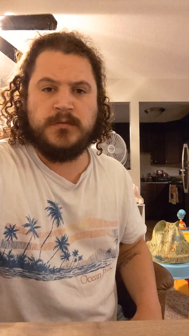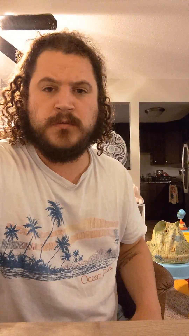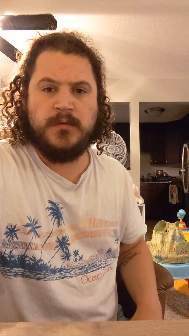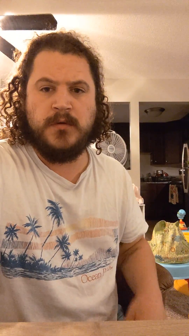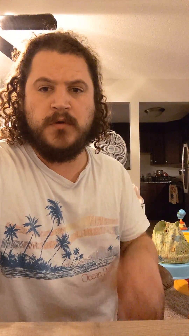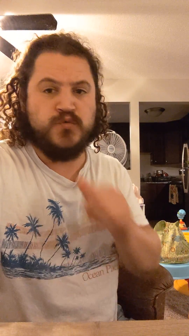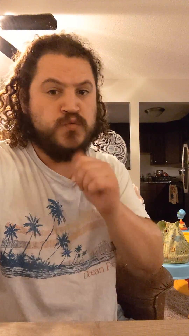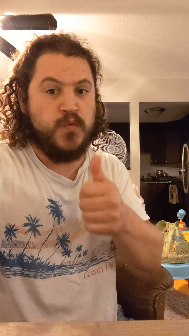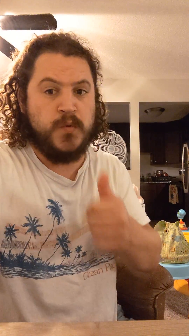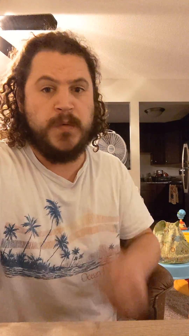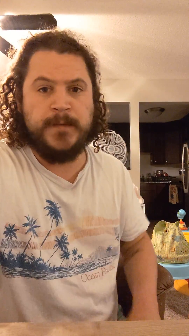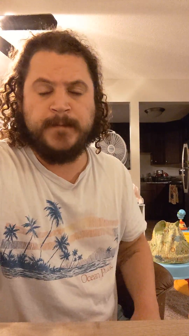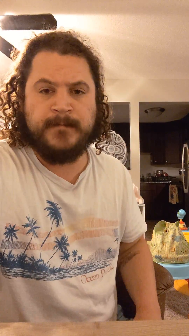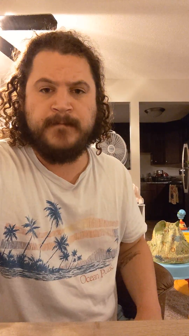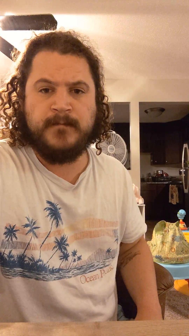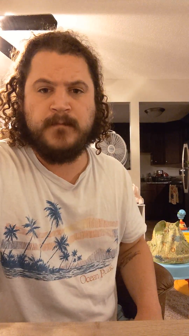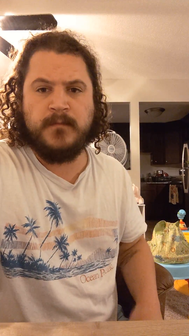don't